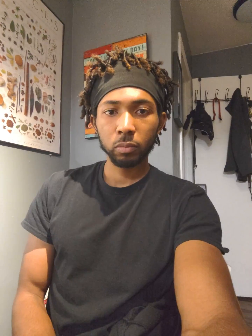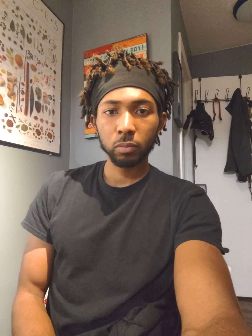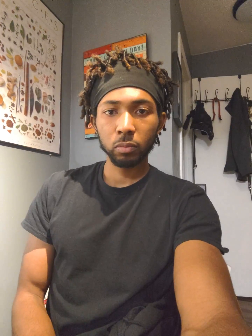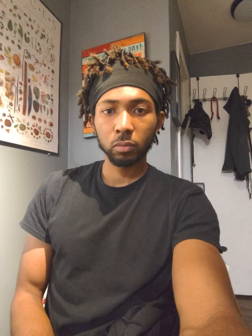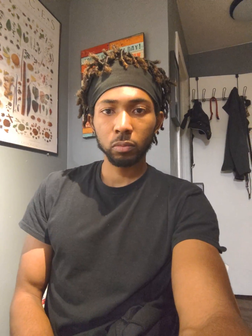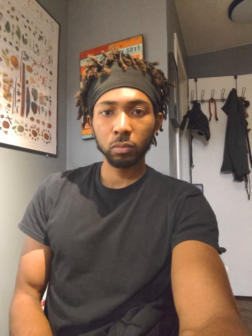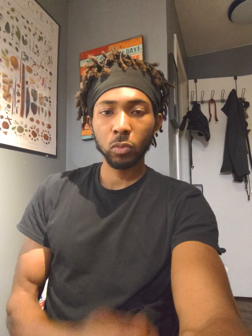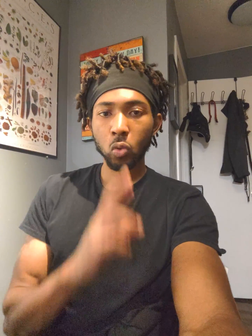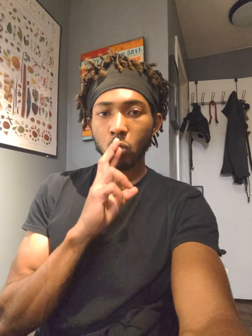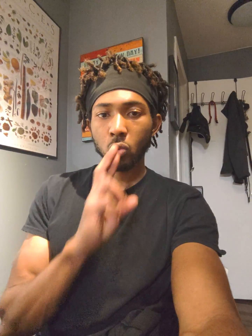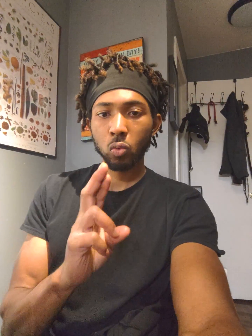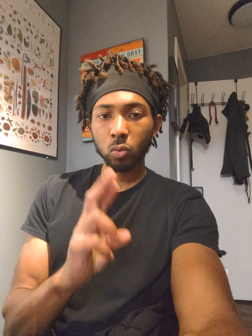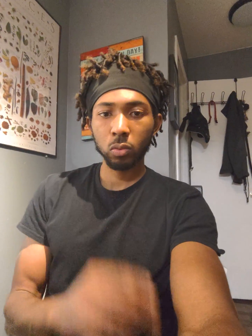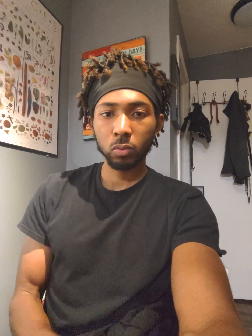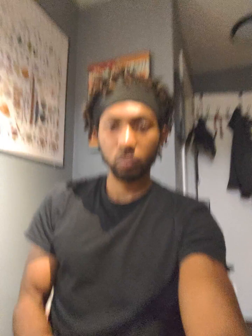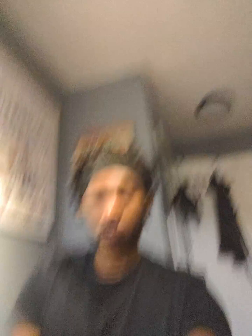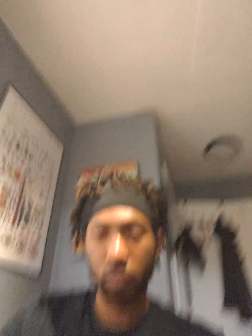are